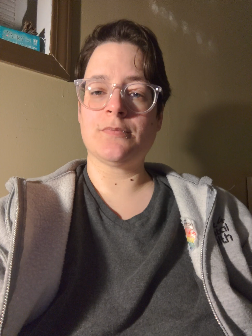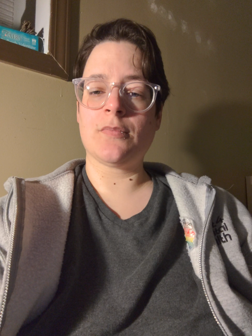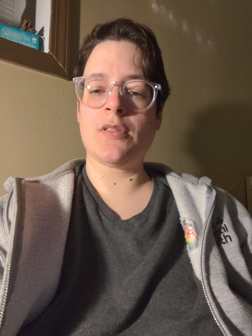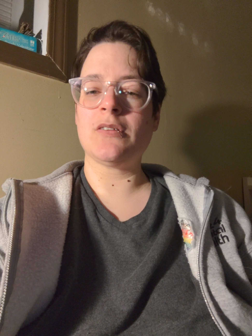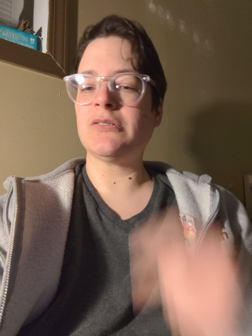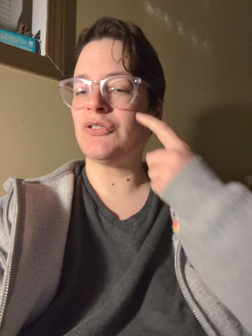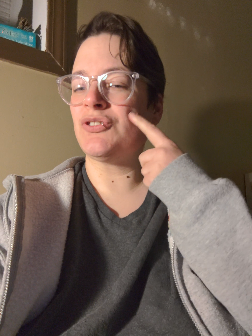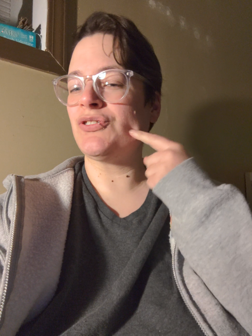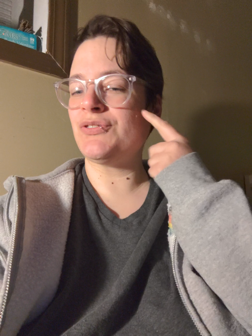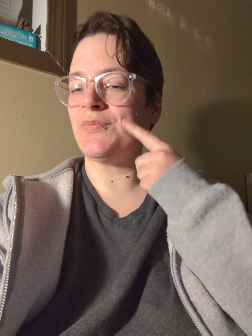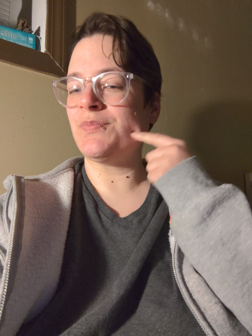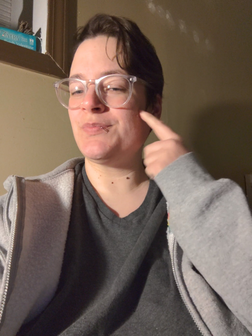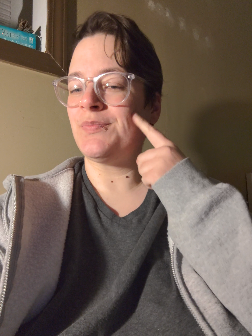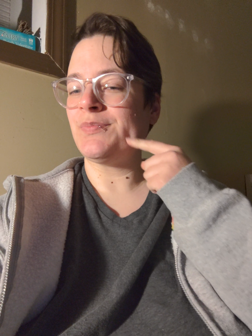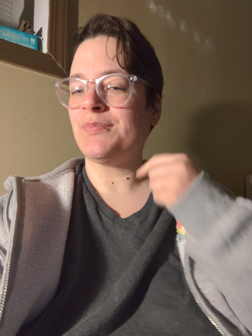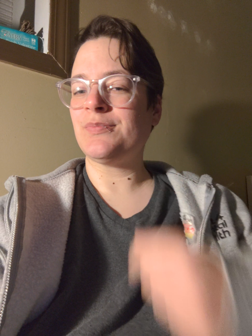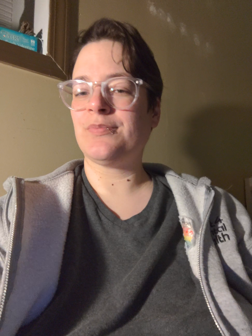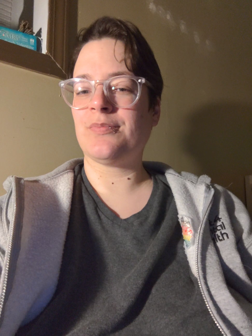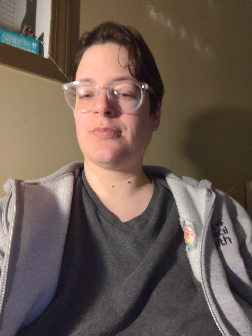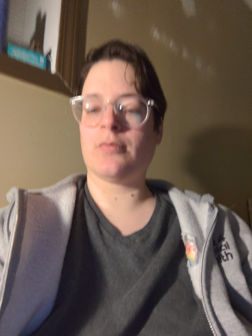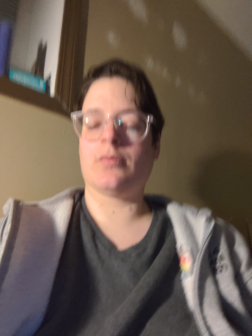cheek